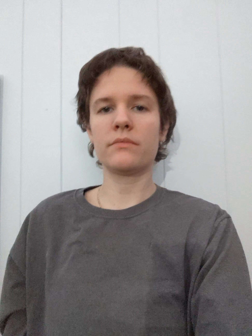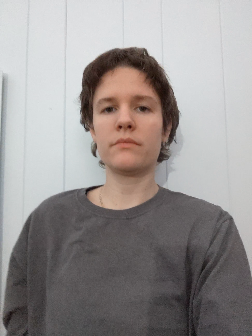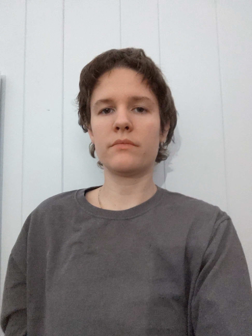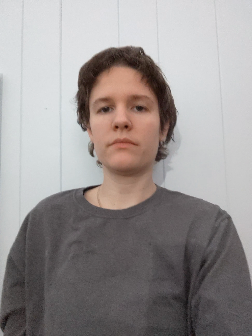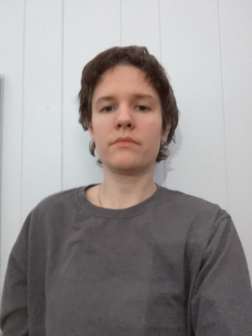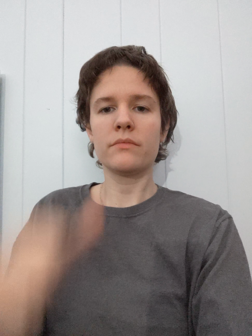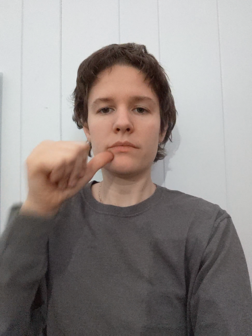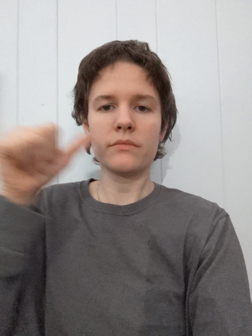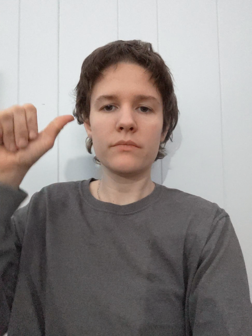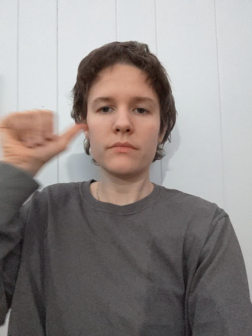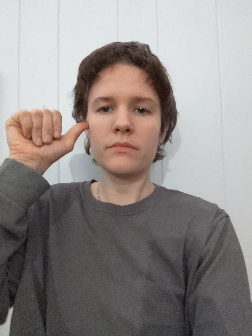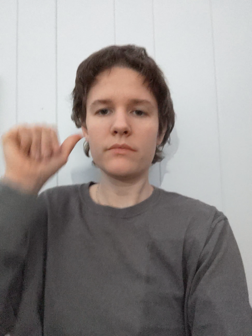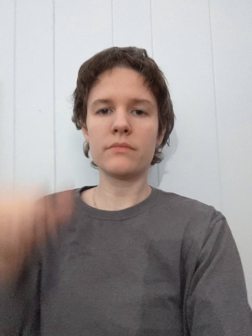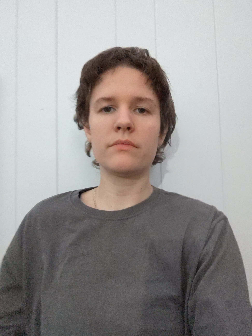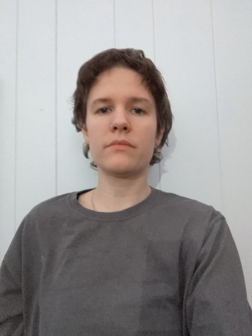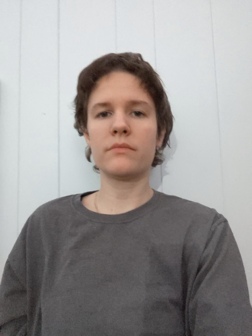yesterday